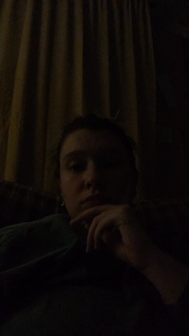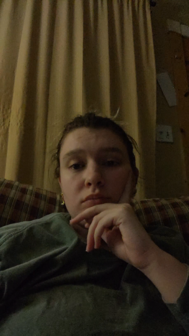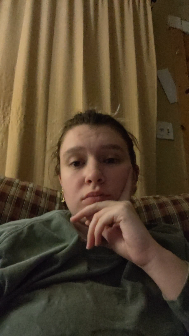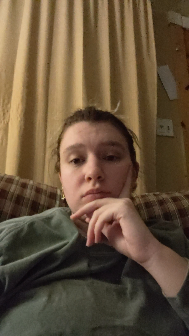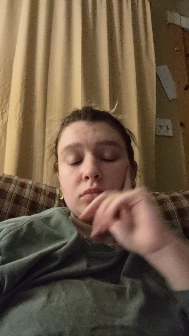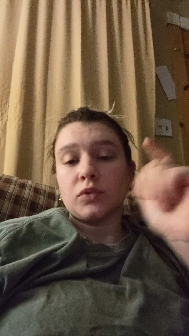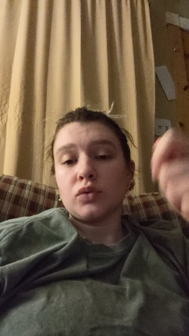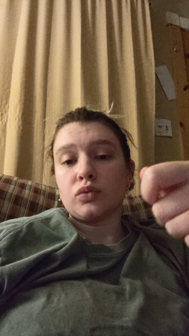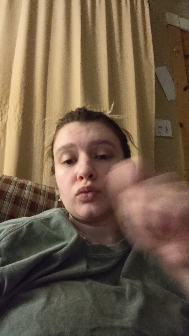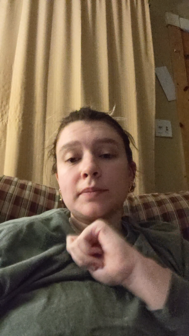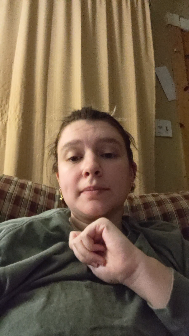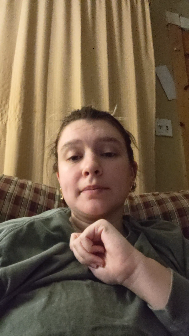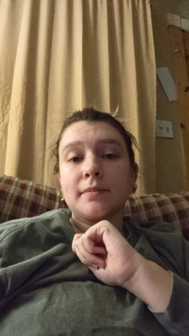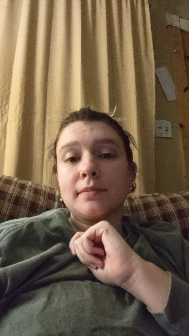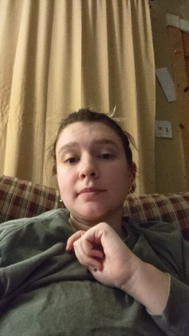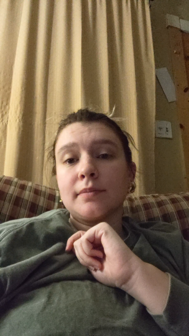rip